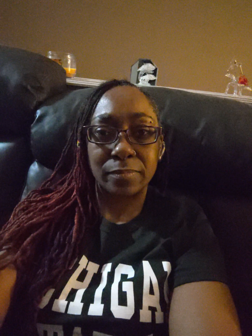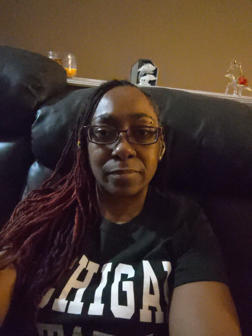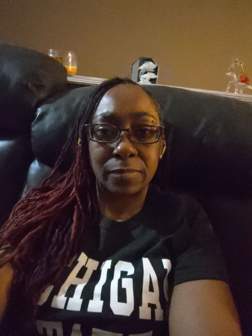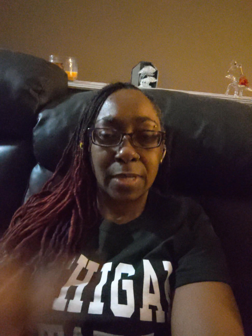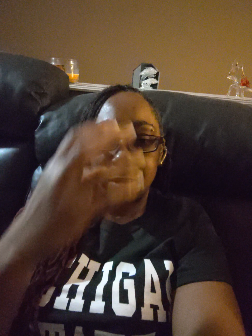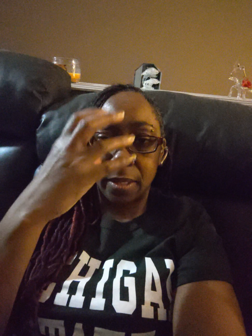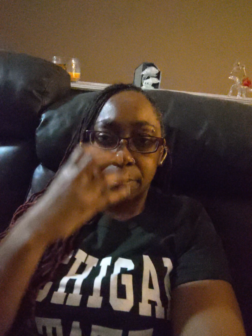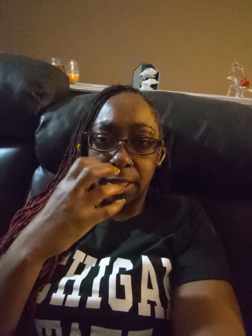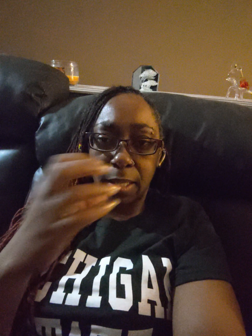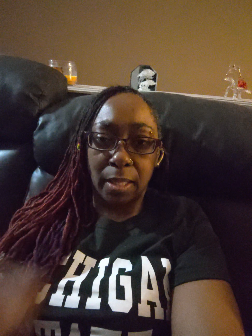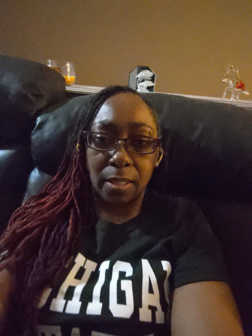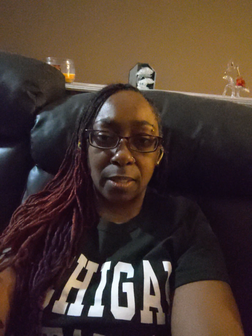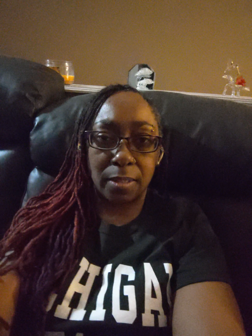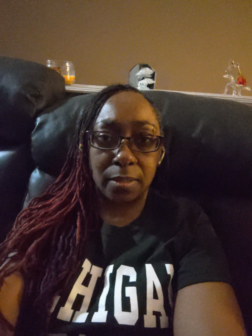mad